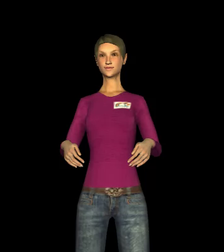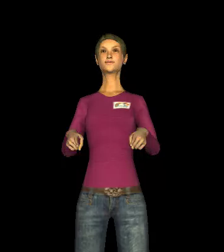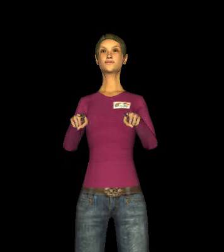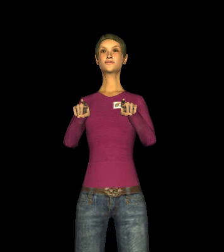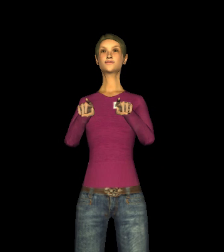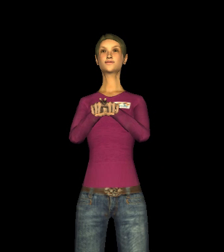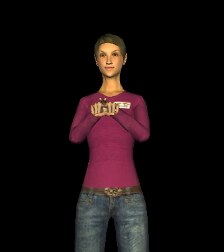أيضا